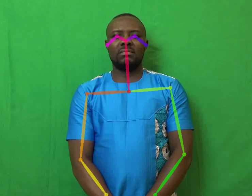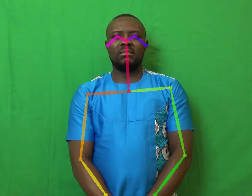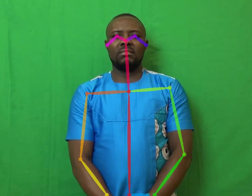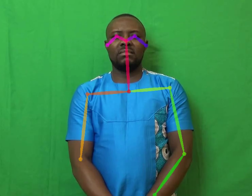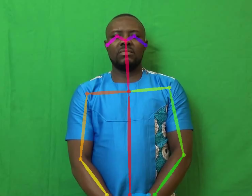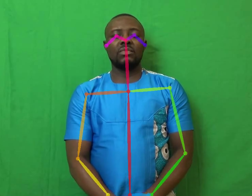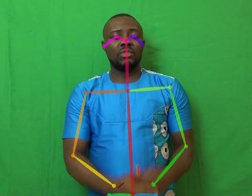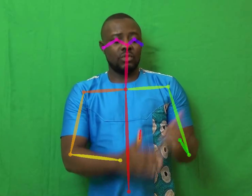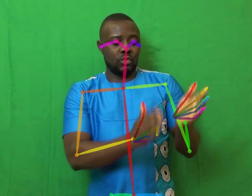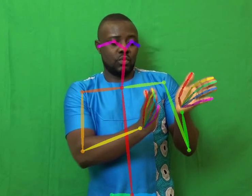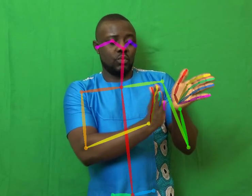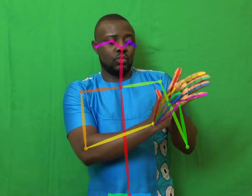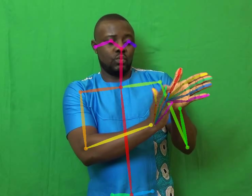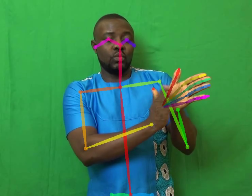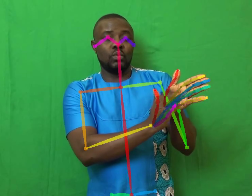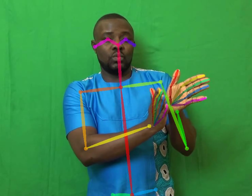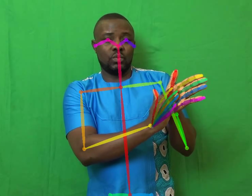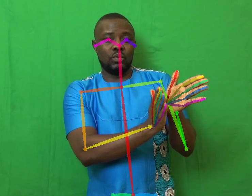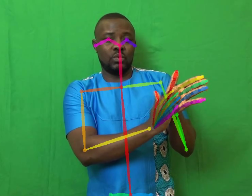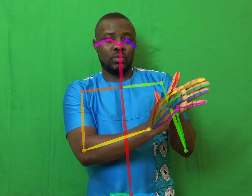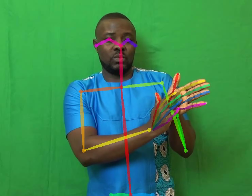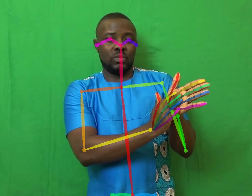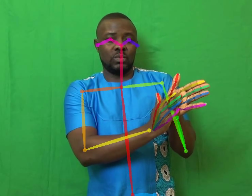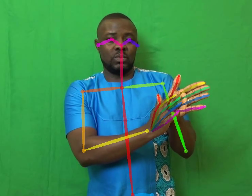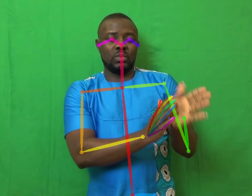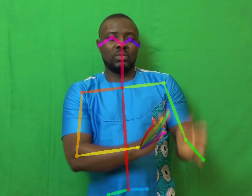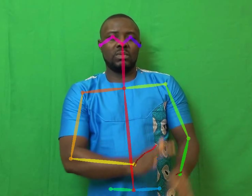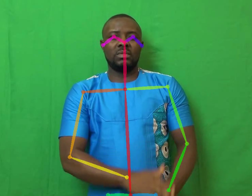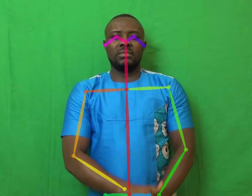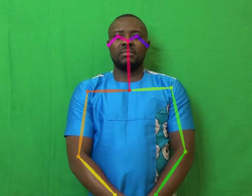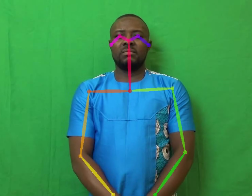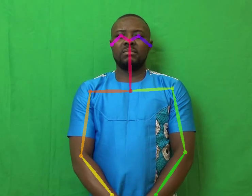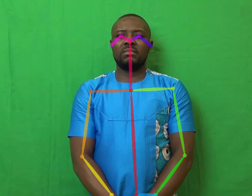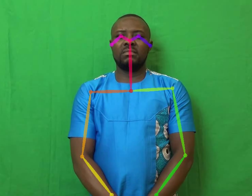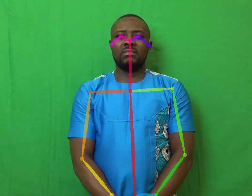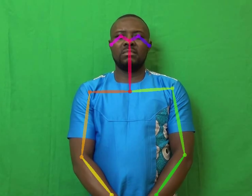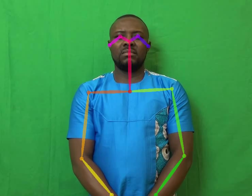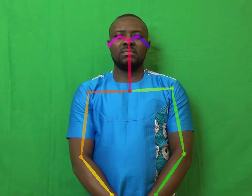school